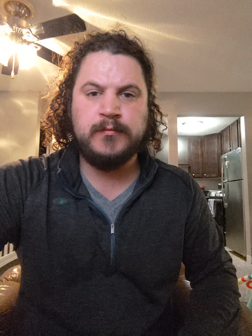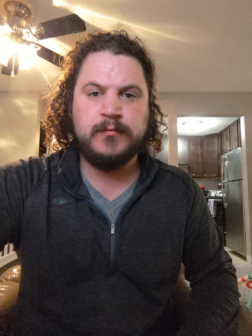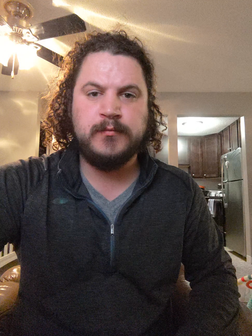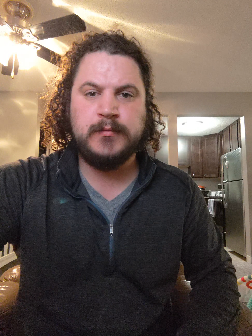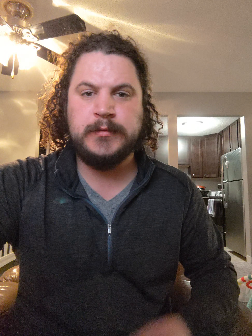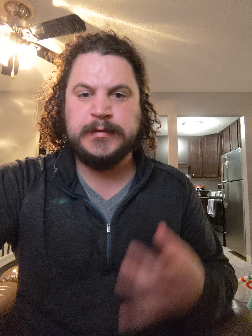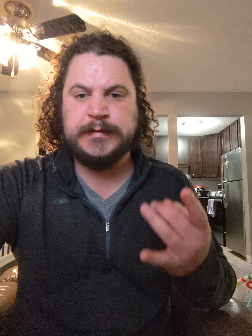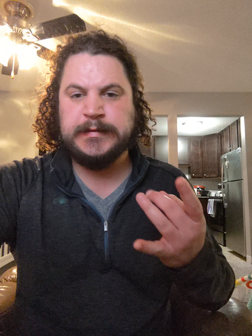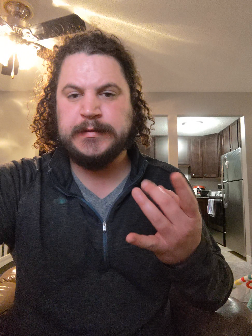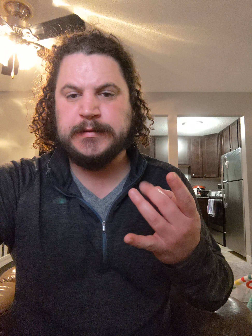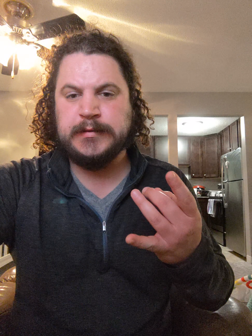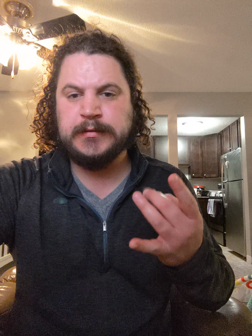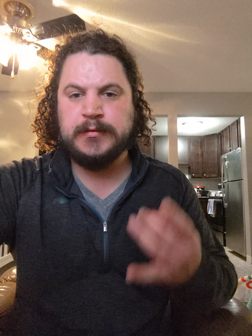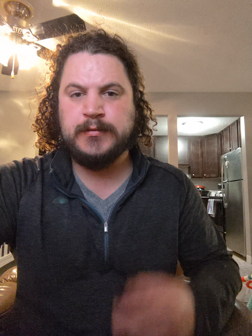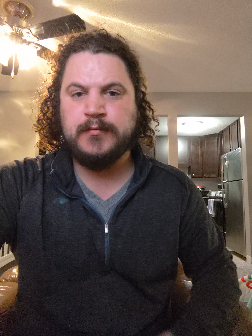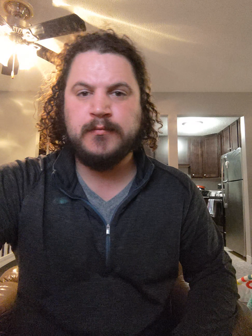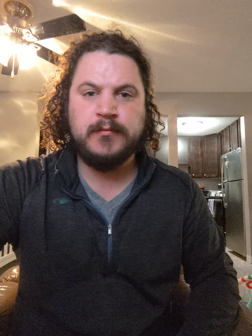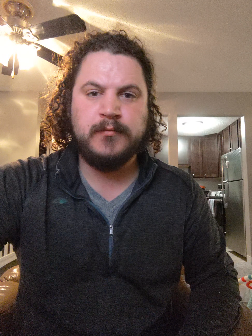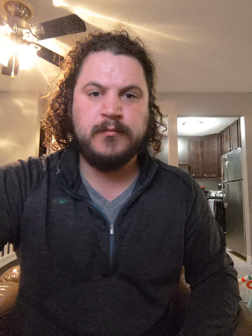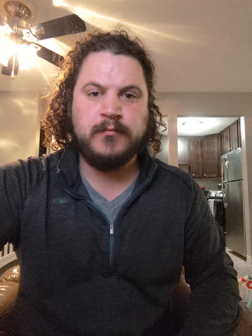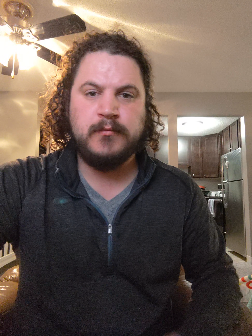sticky